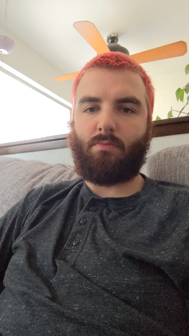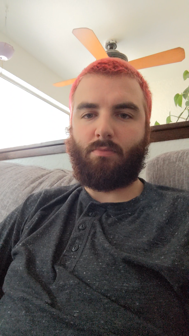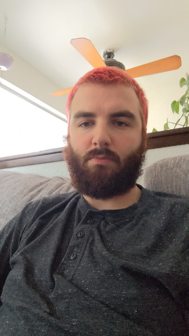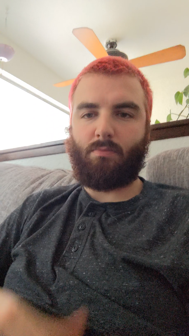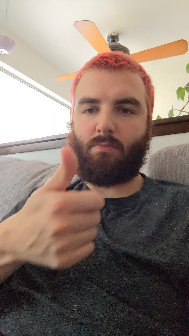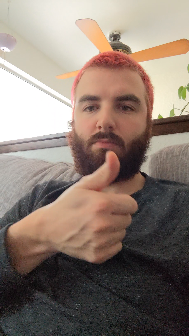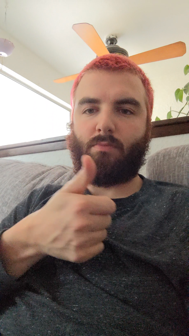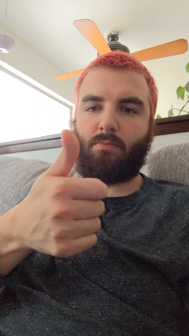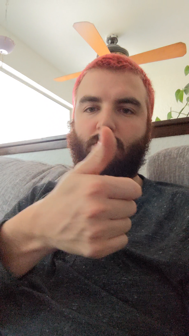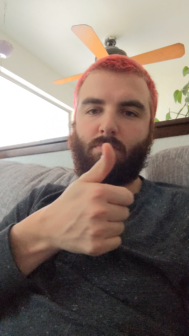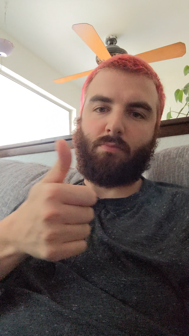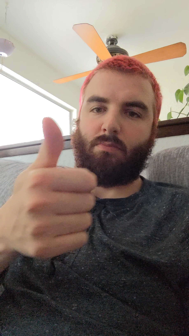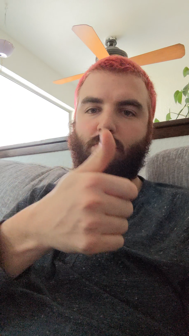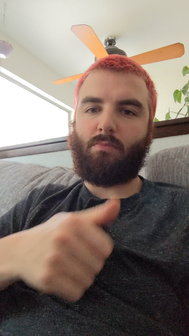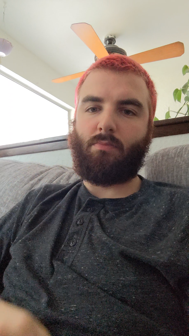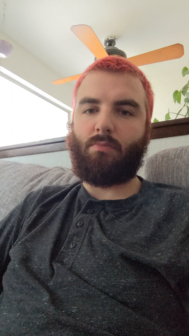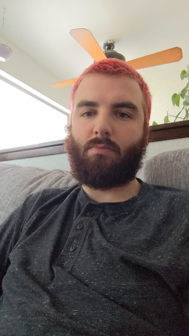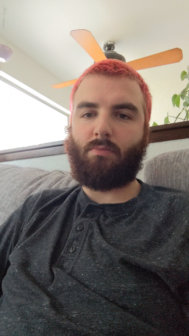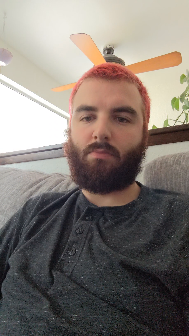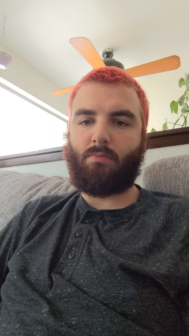basement